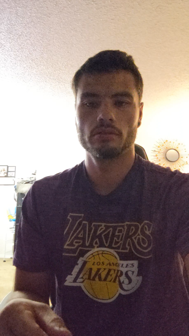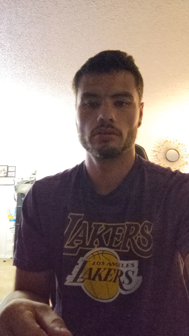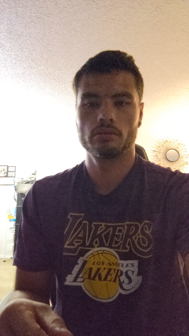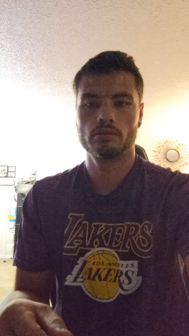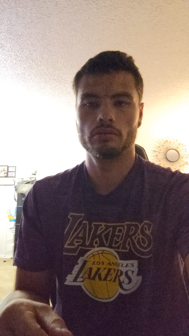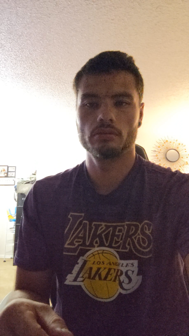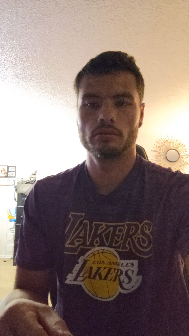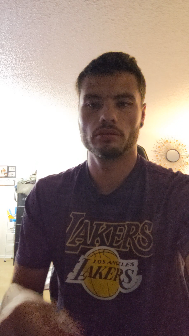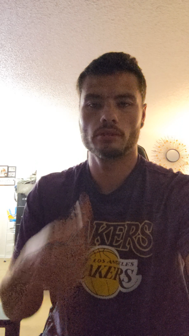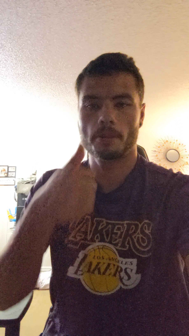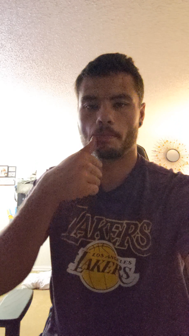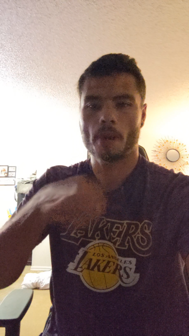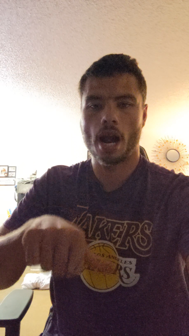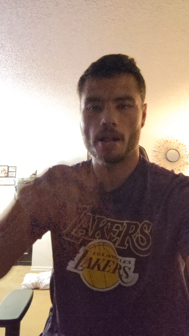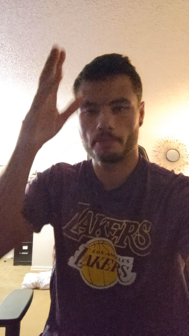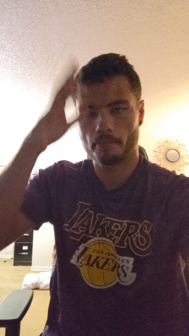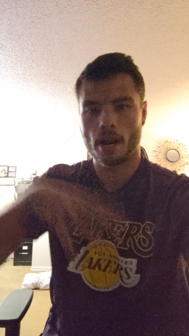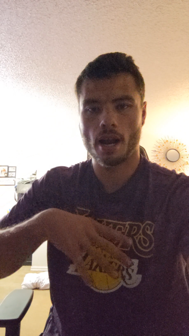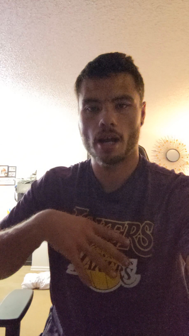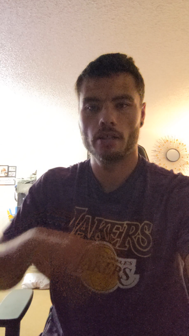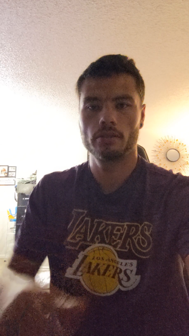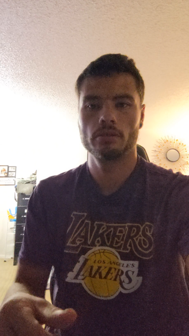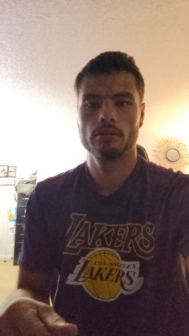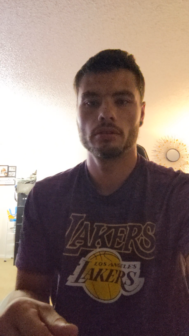mailman